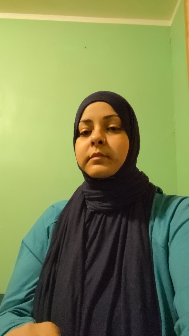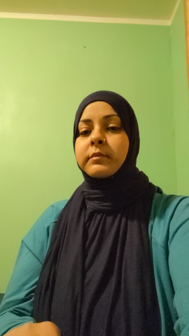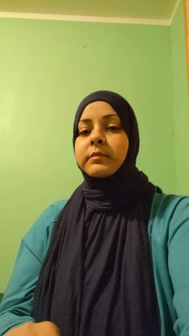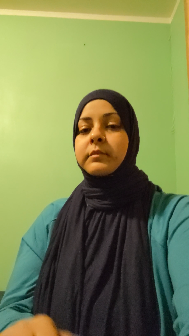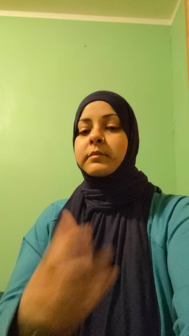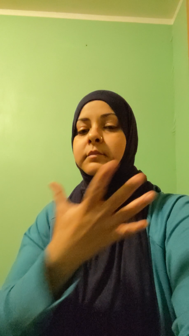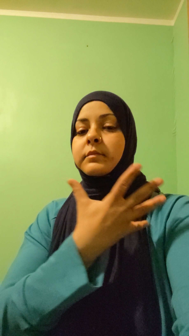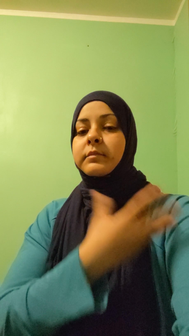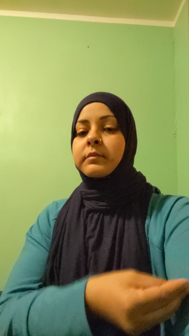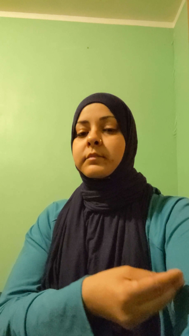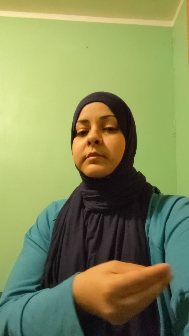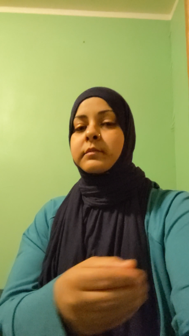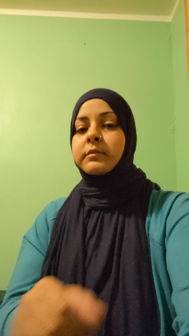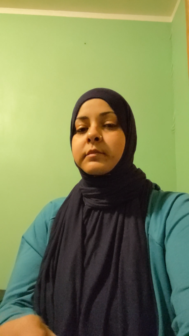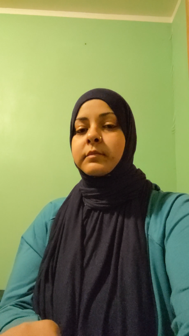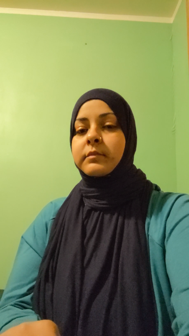poor